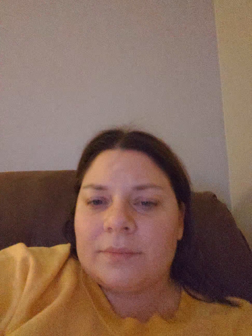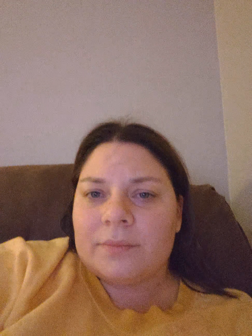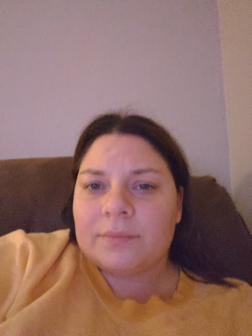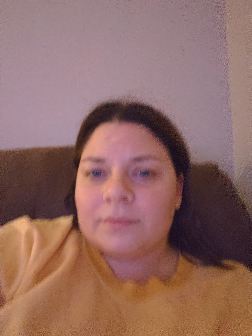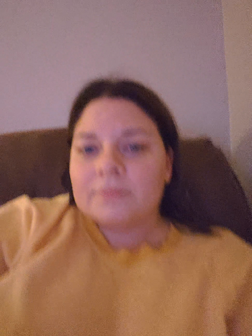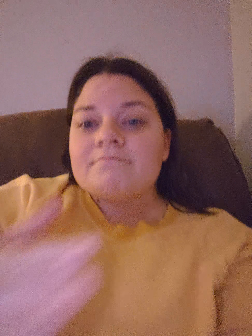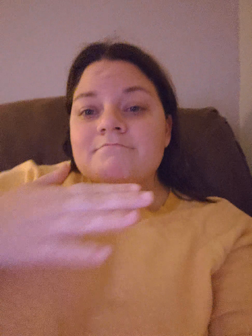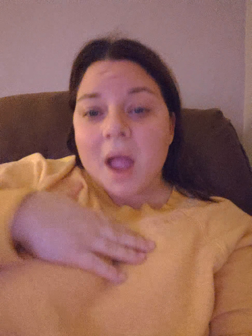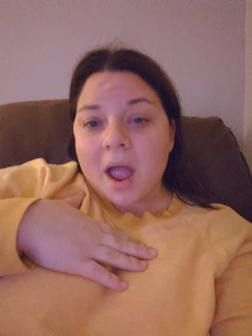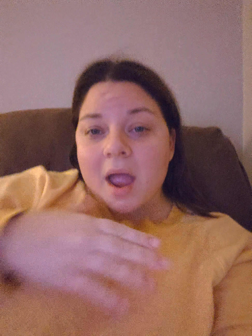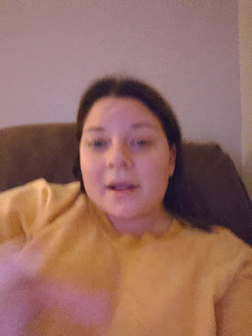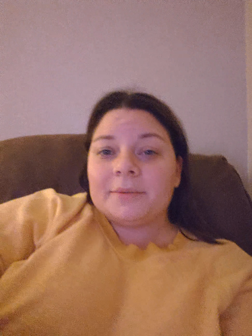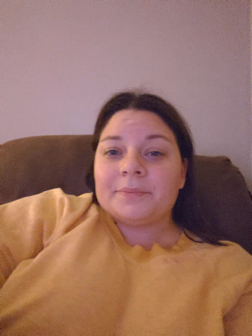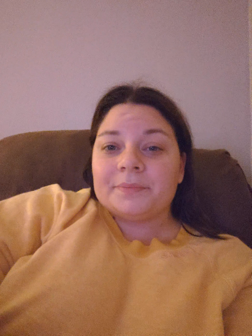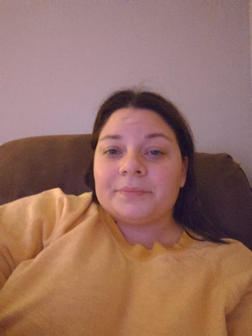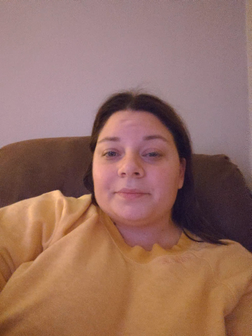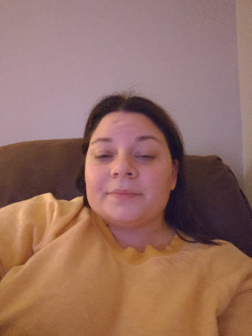my